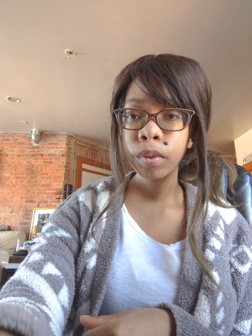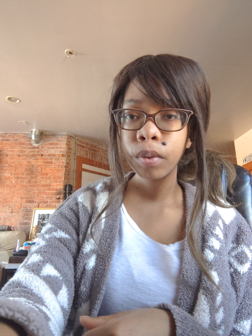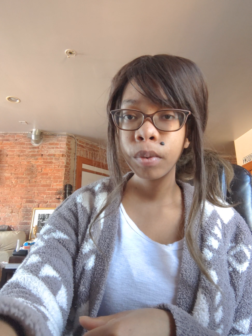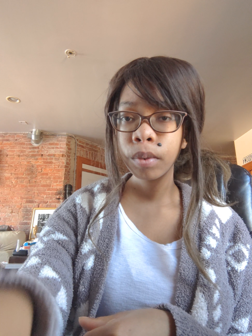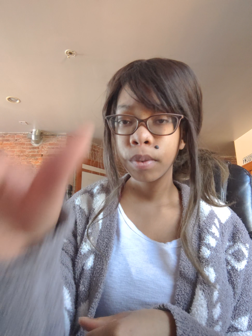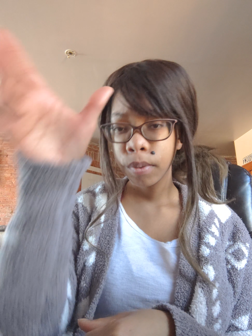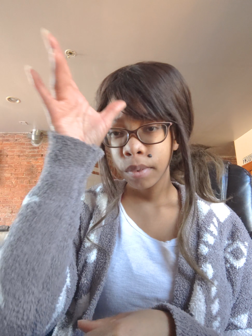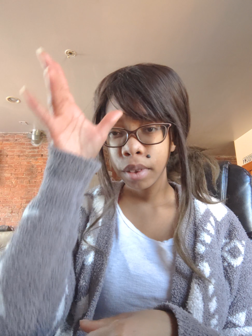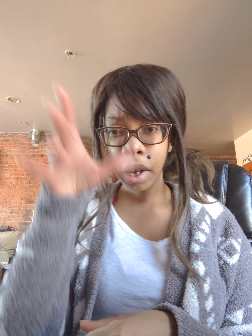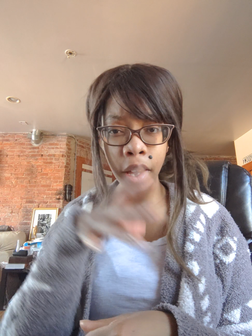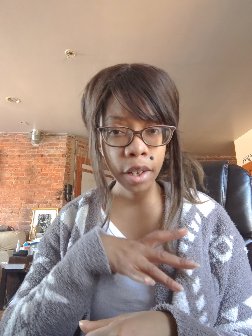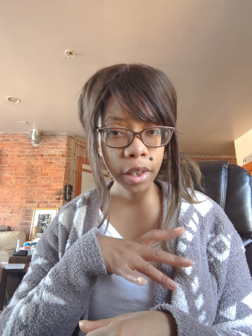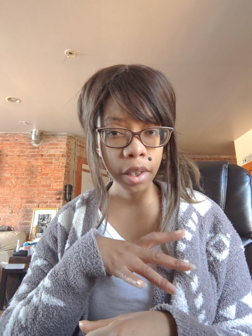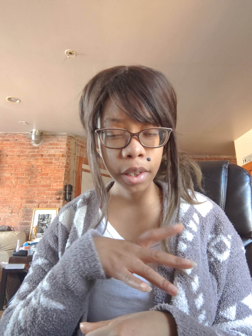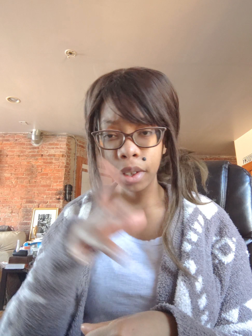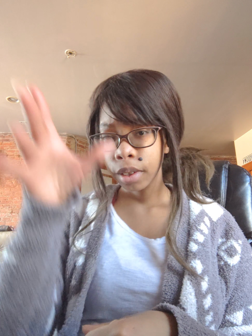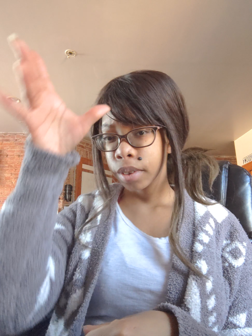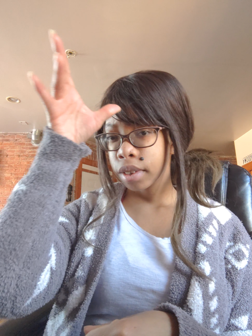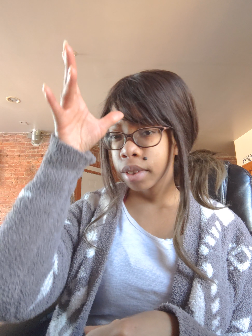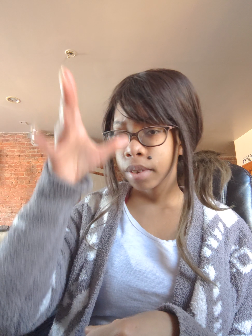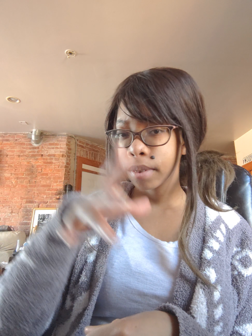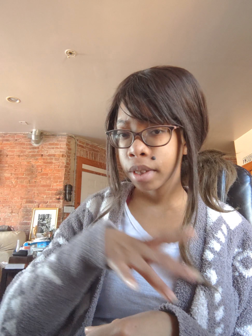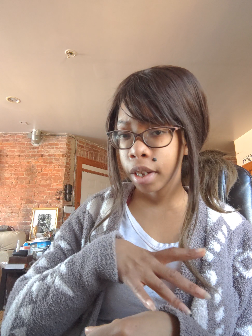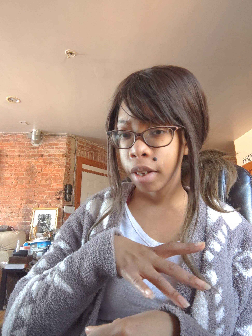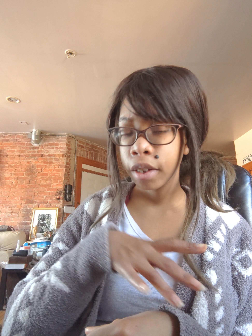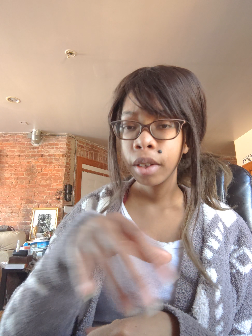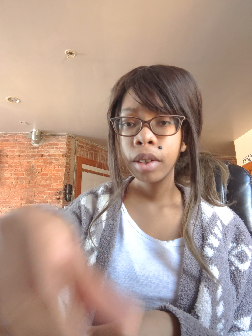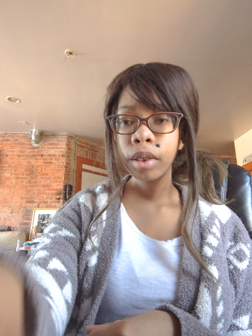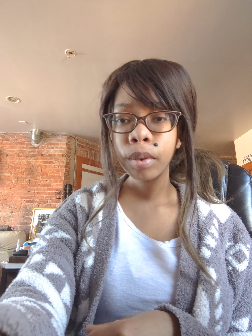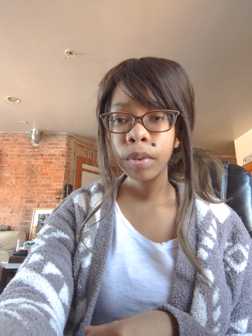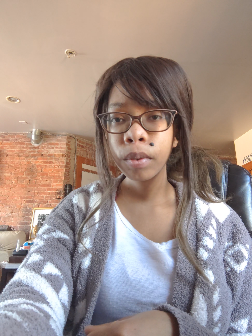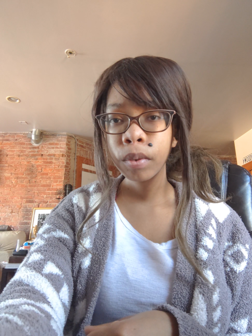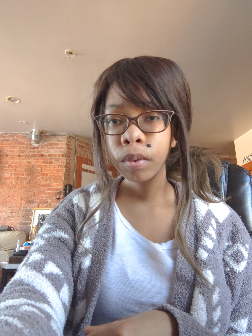man